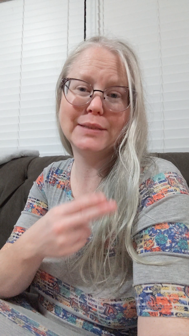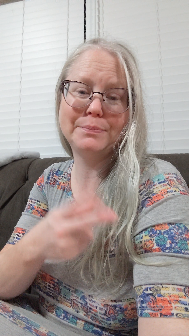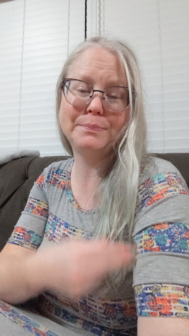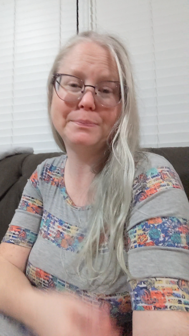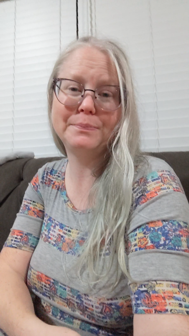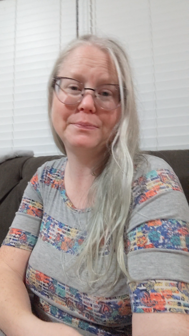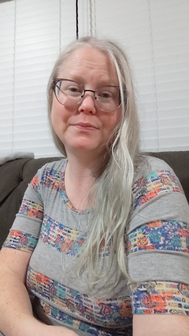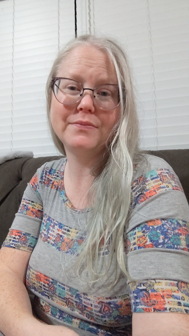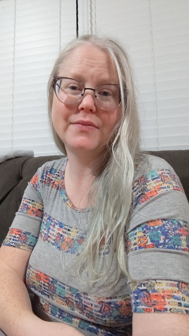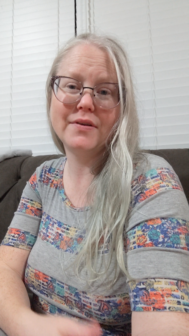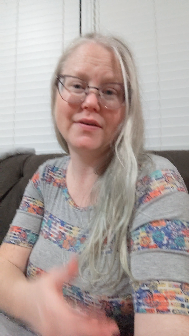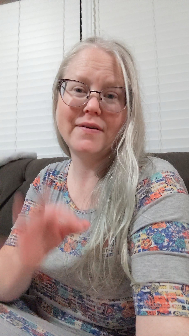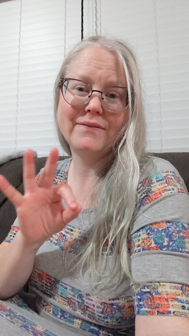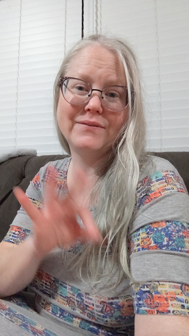fit